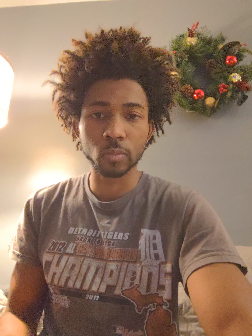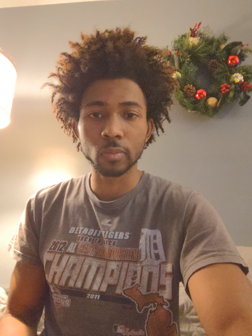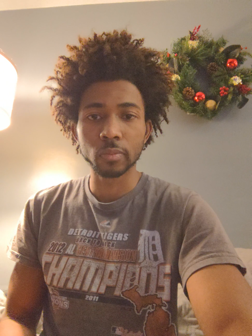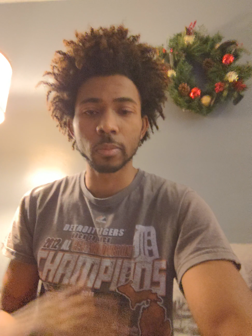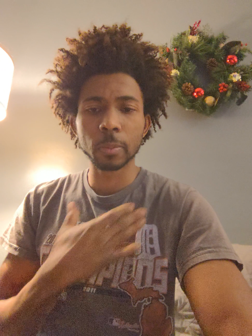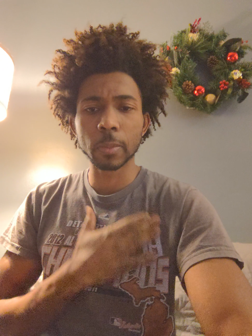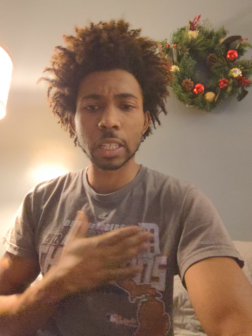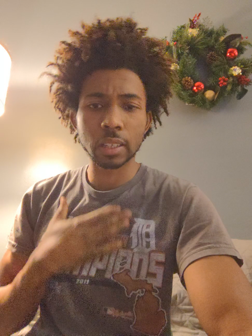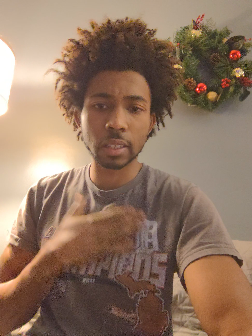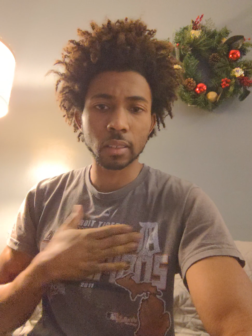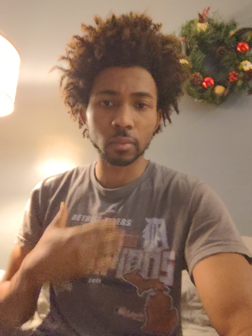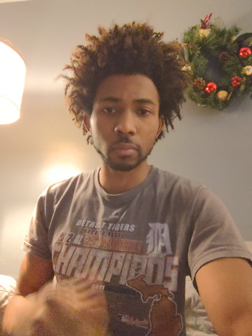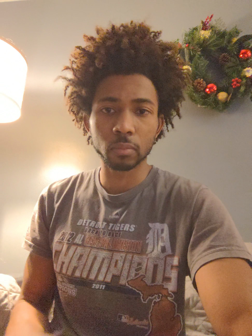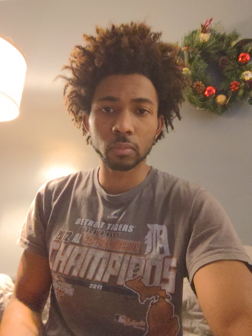please